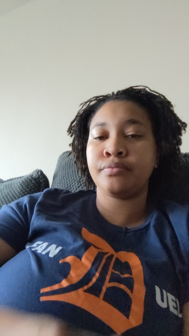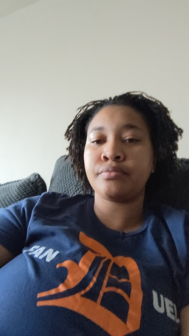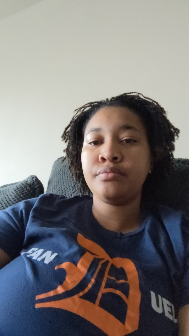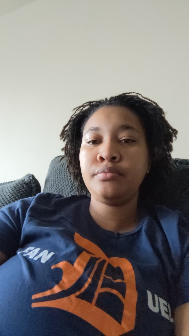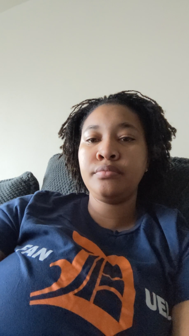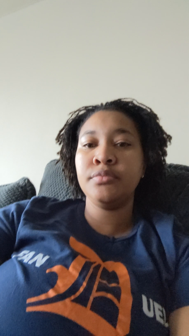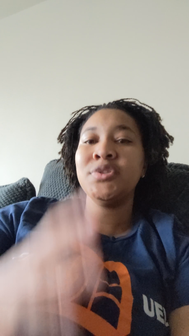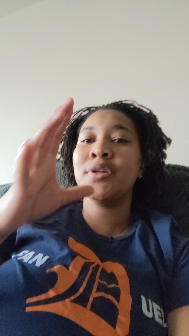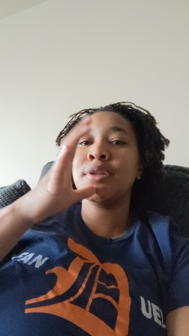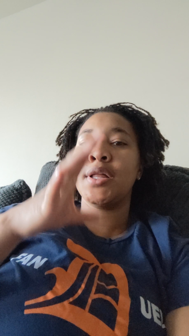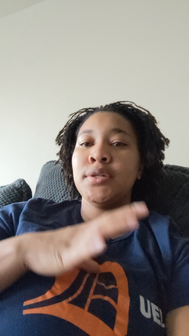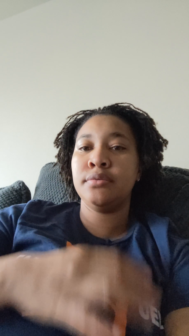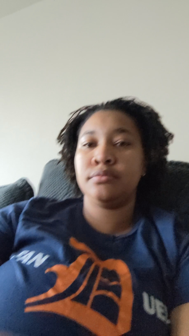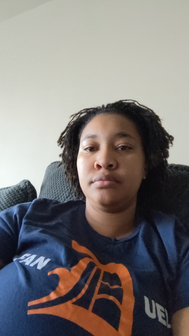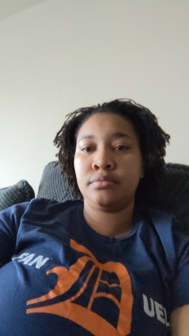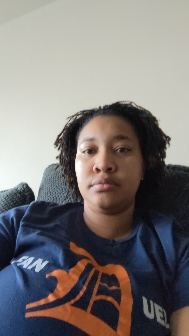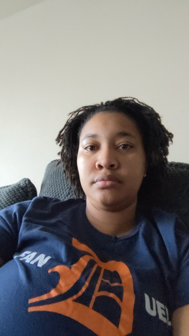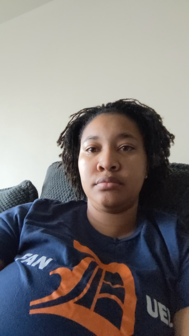lady